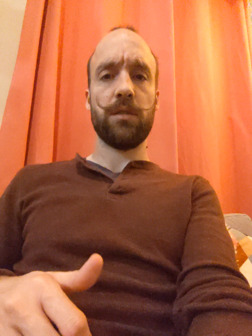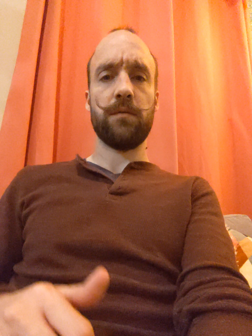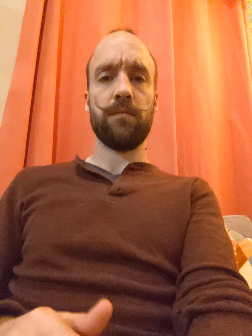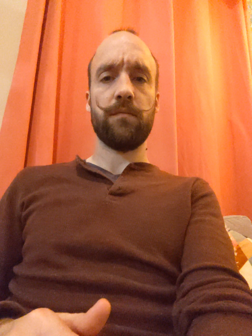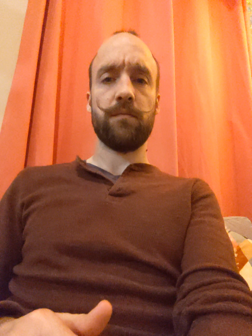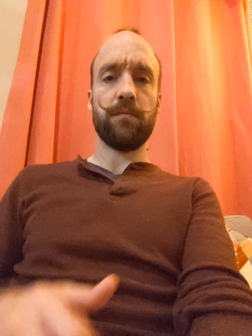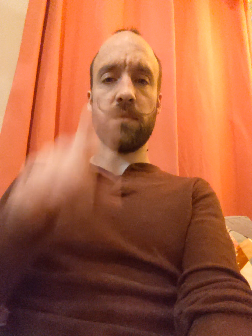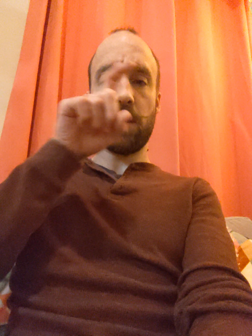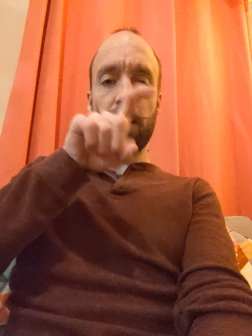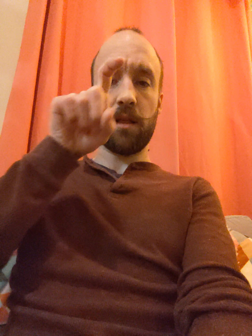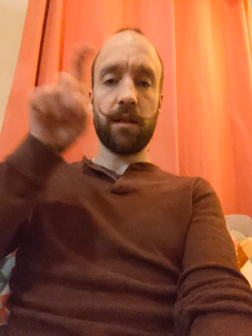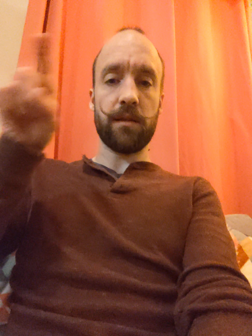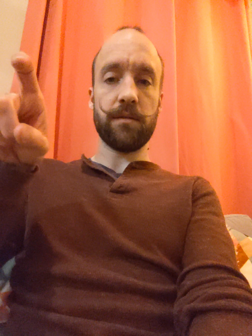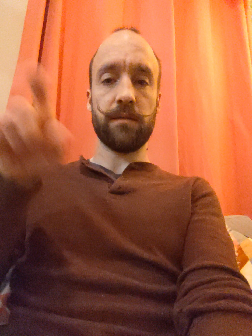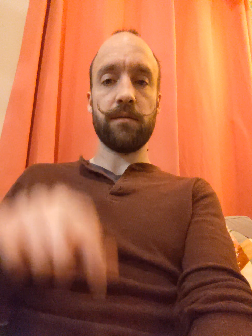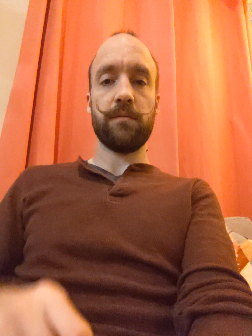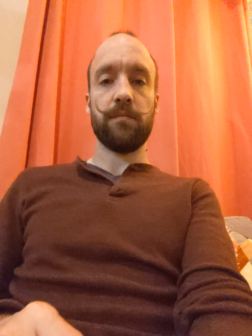closet